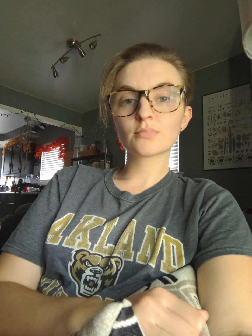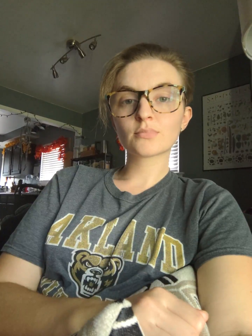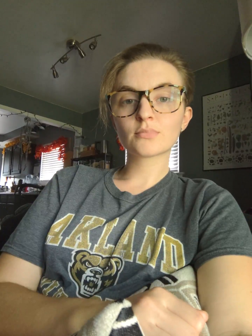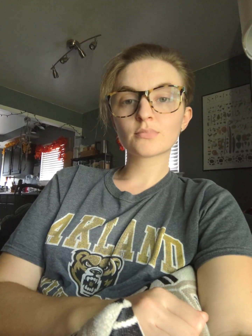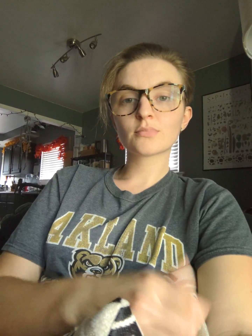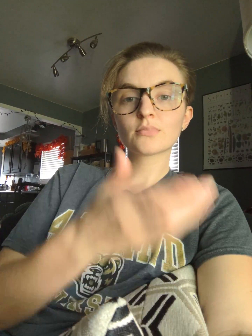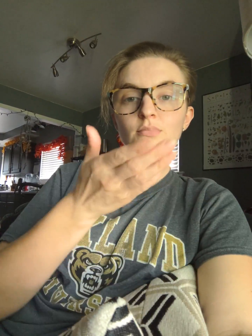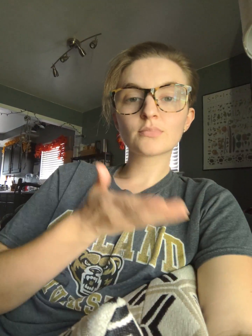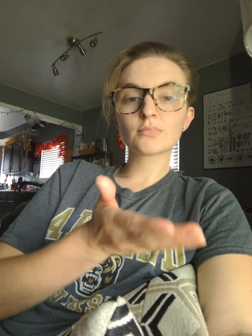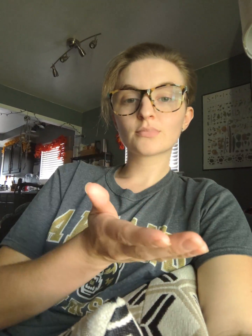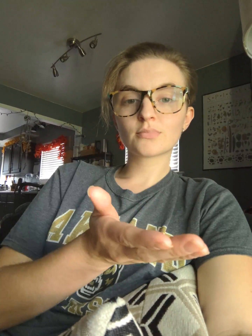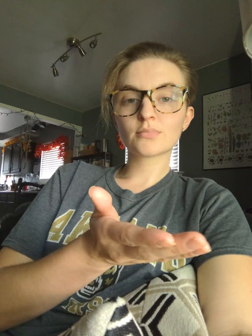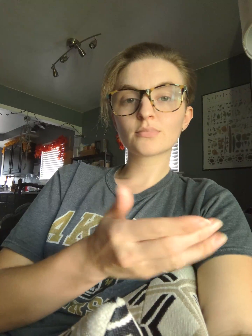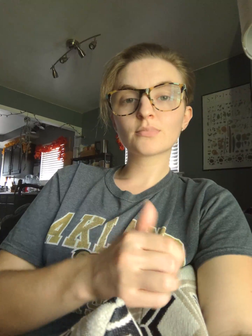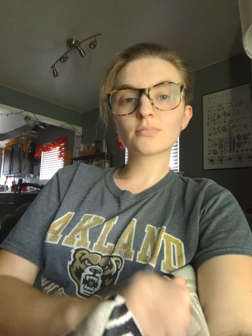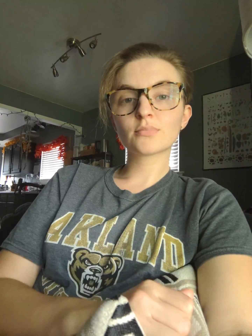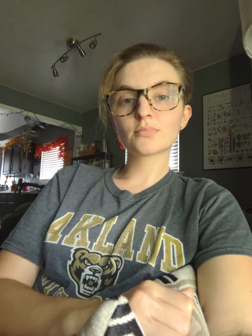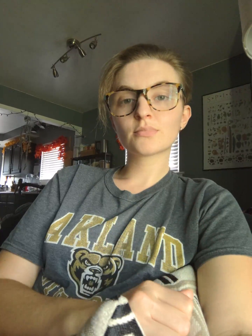oven